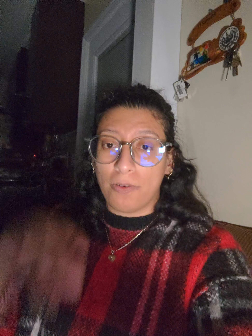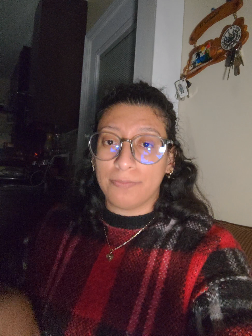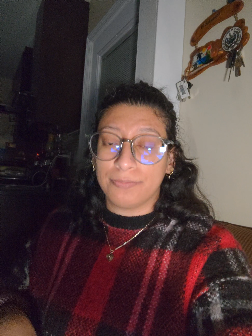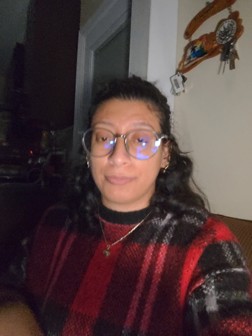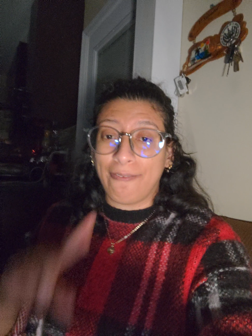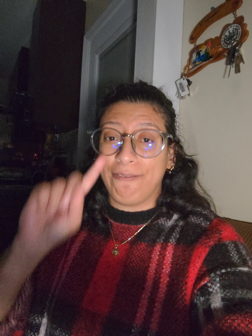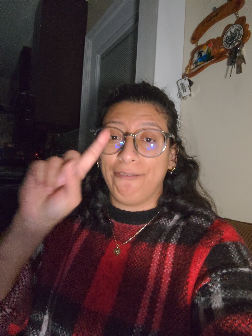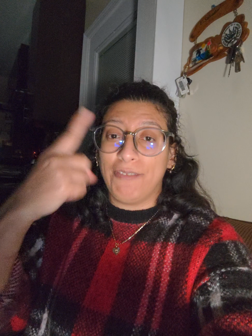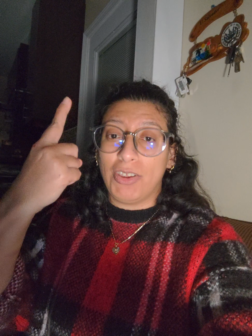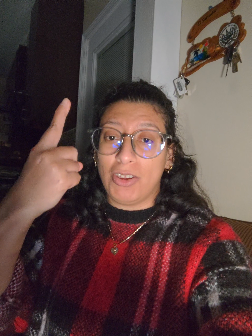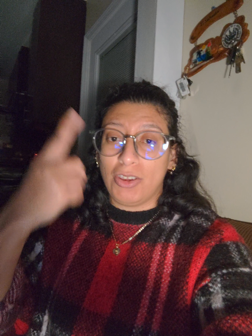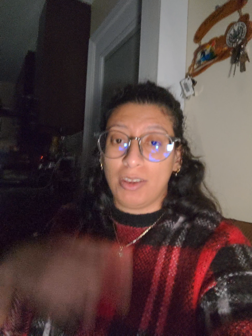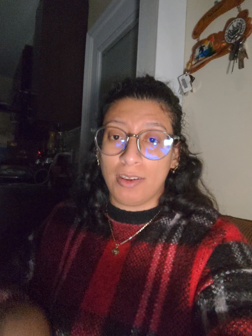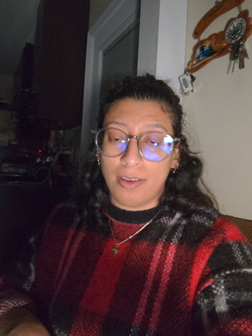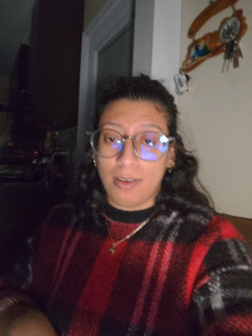first